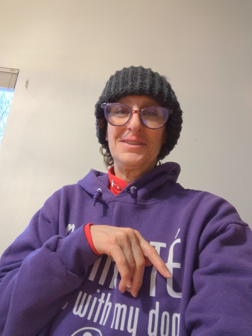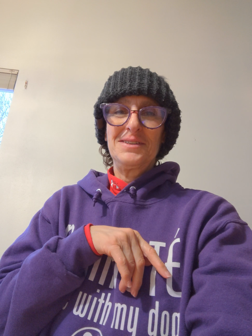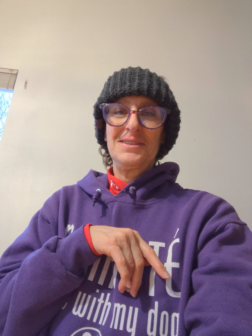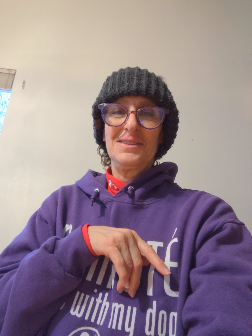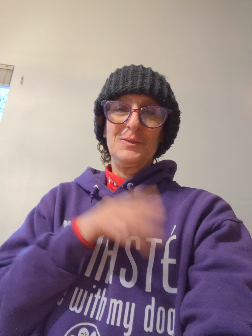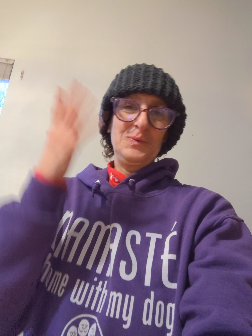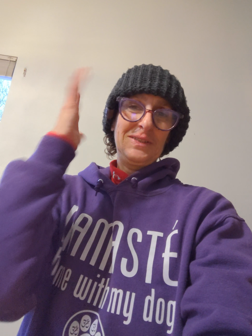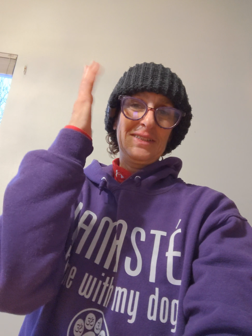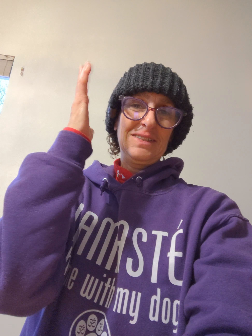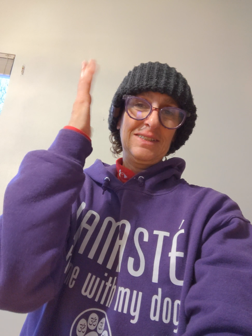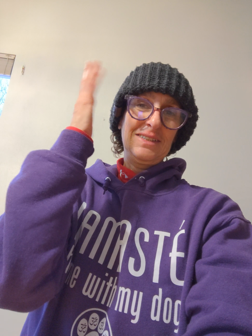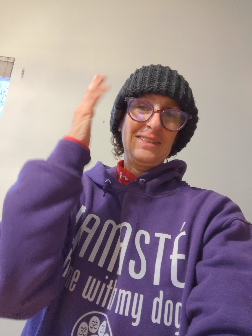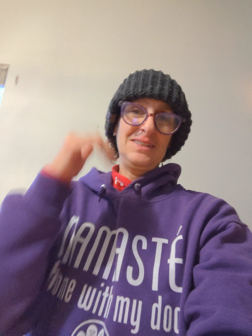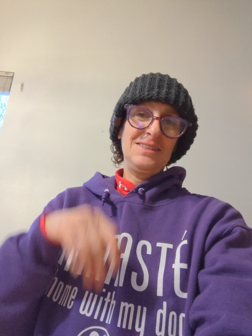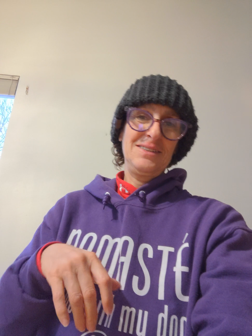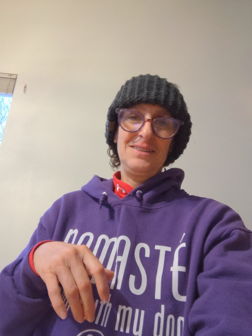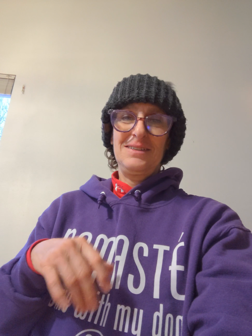tree